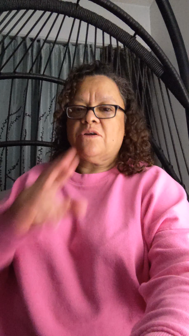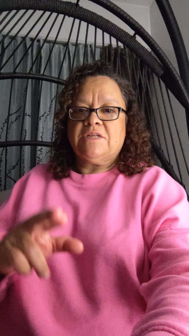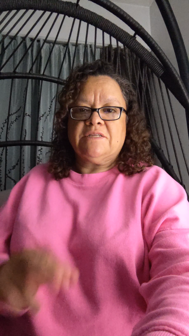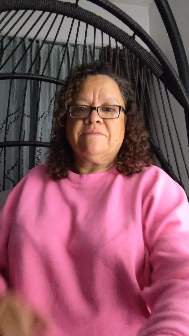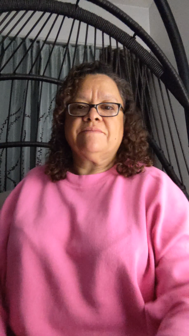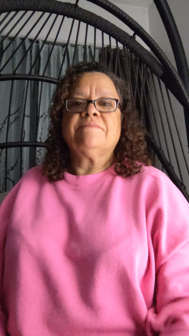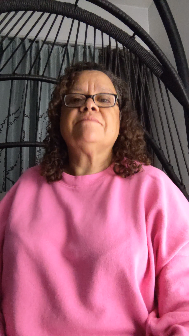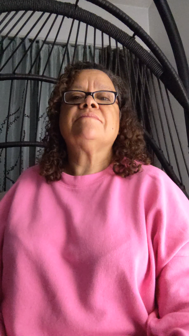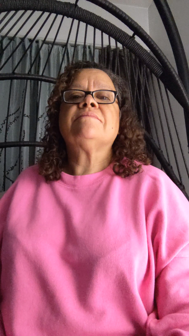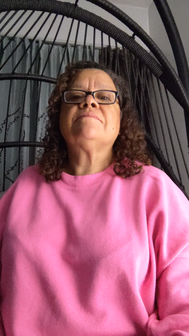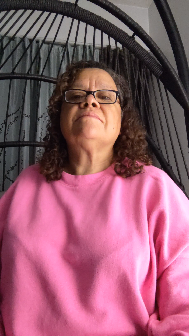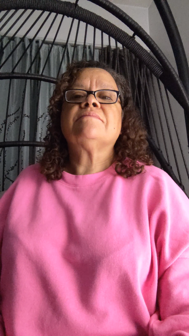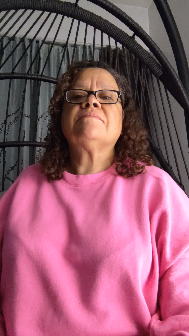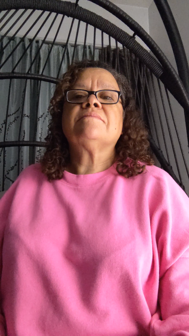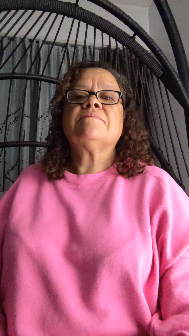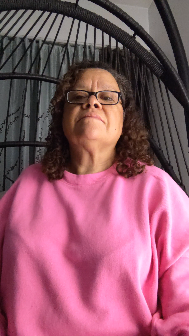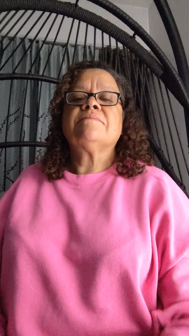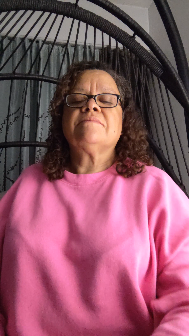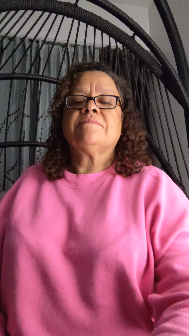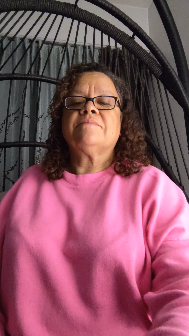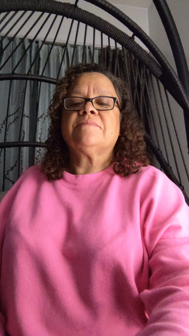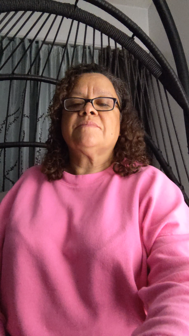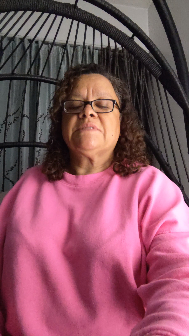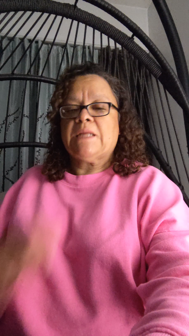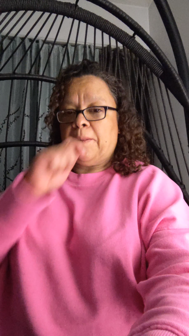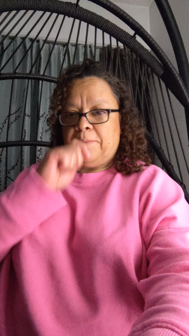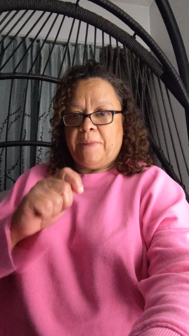popsicle